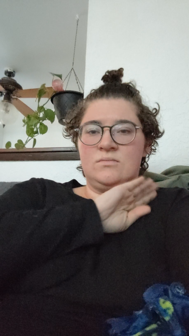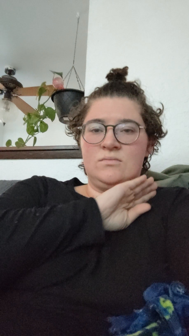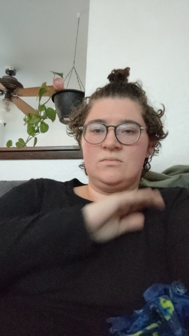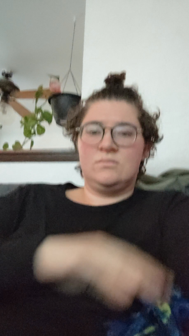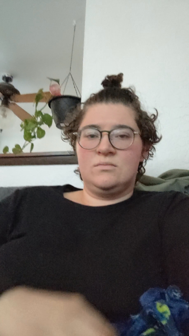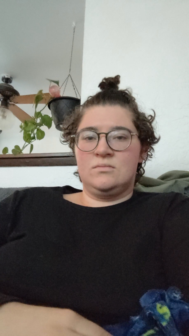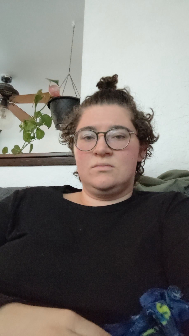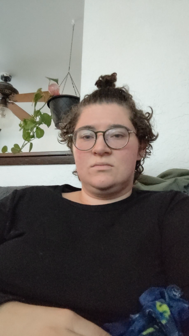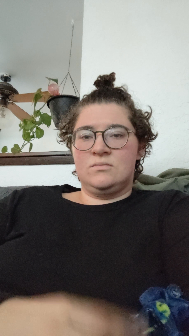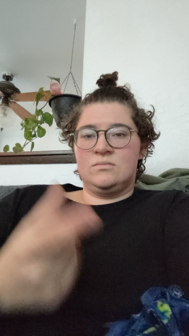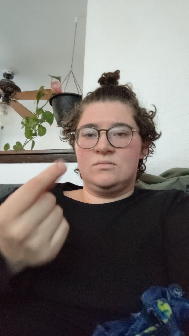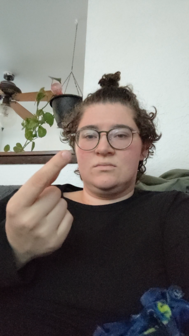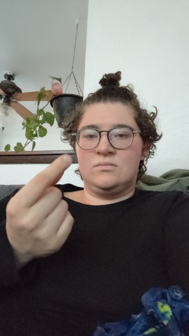do